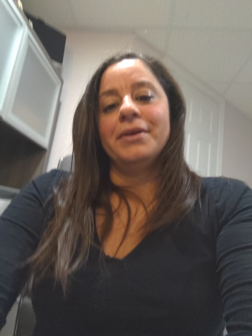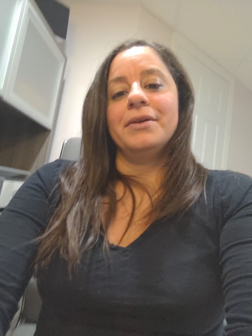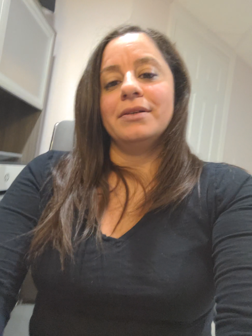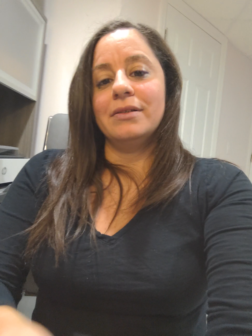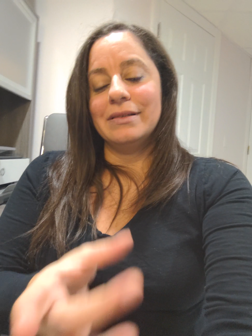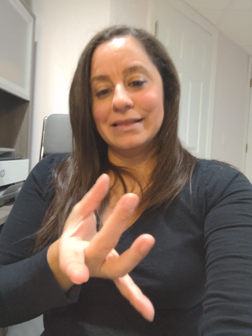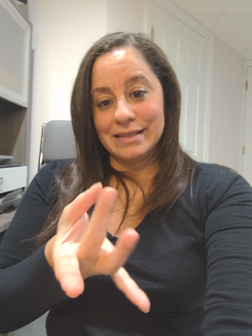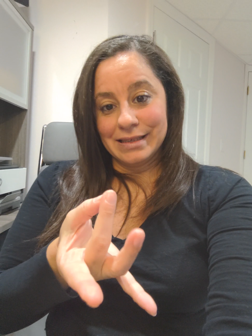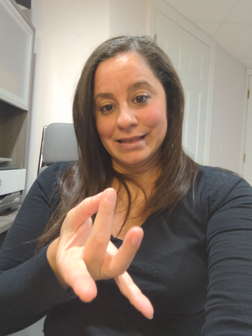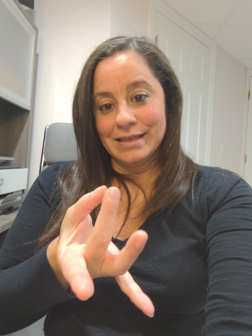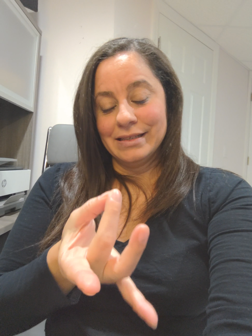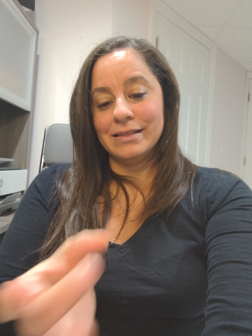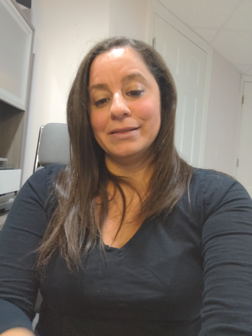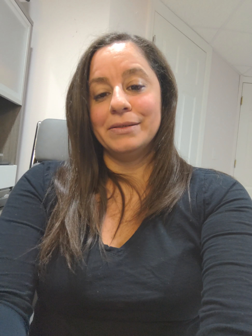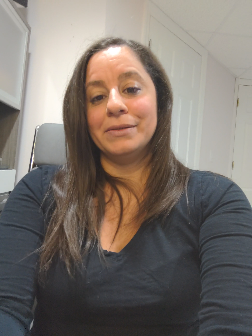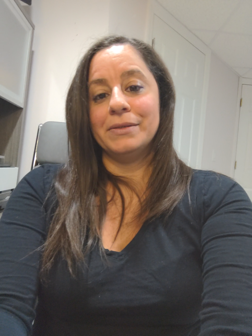sticky